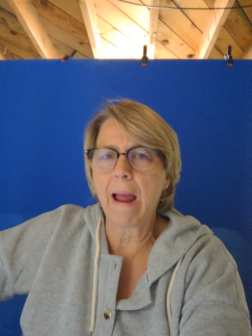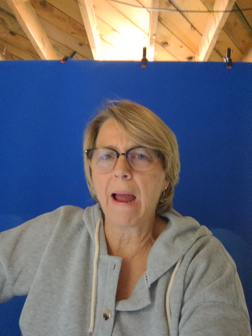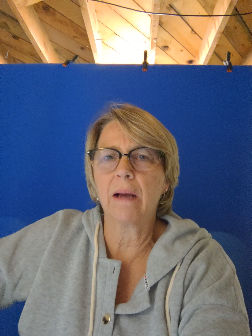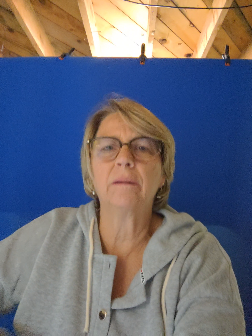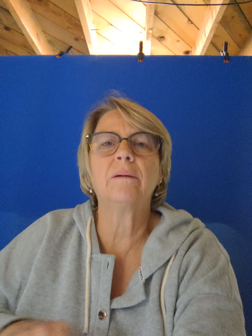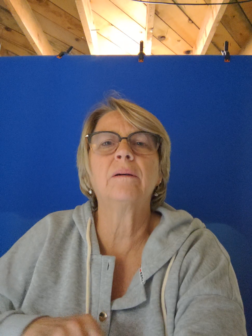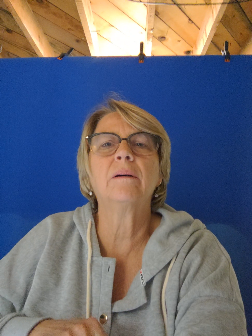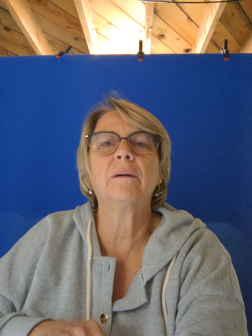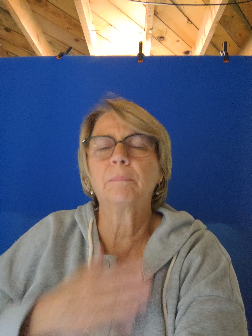quiet